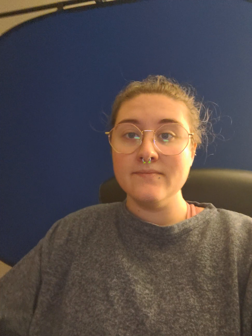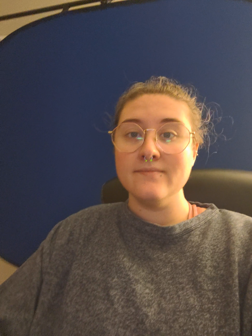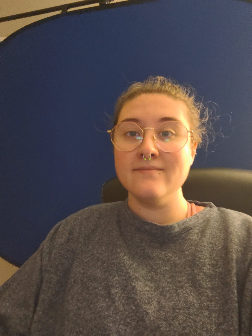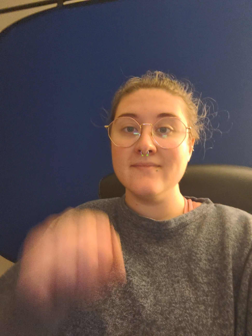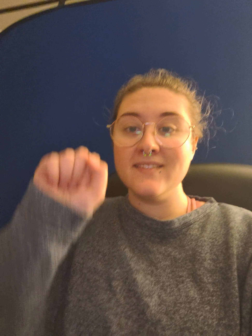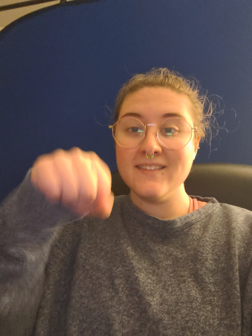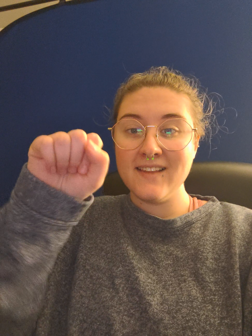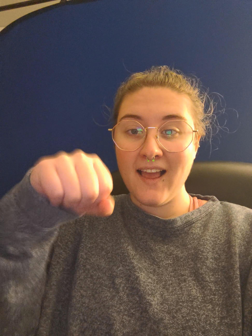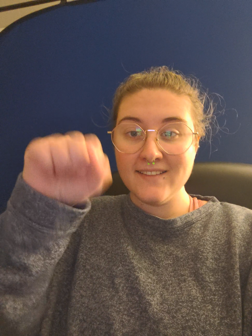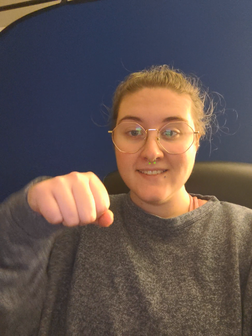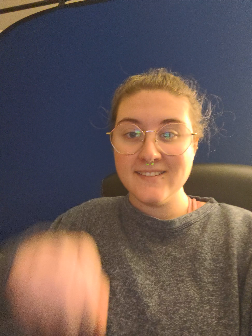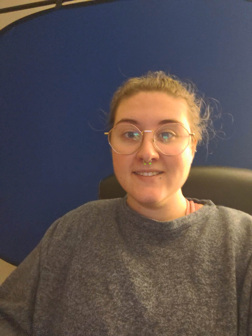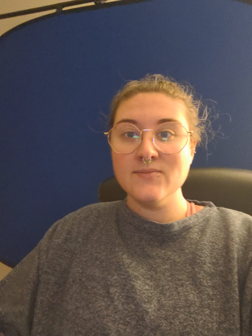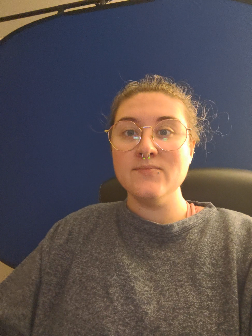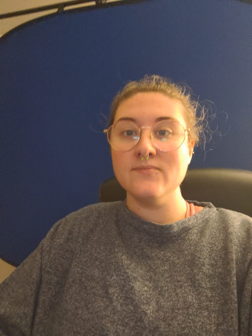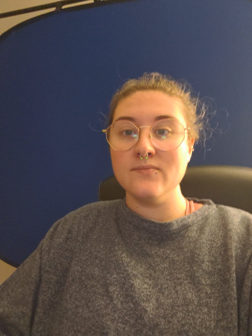yes